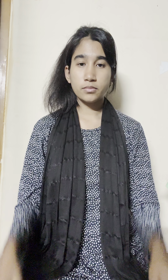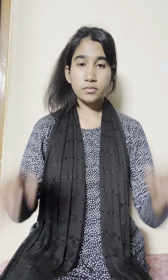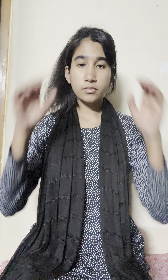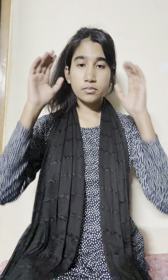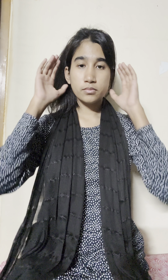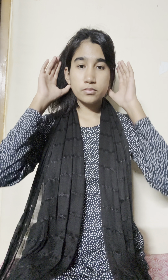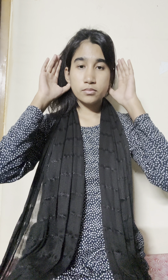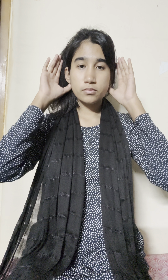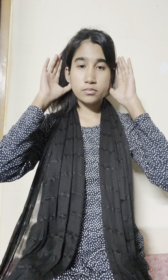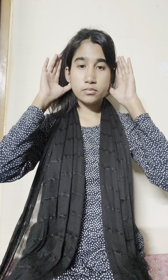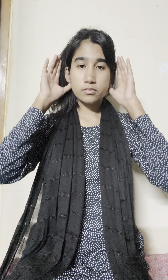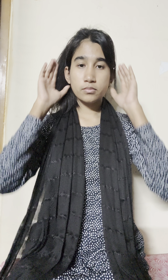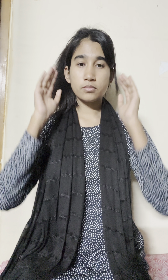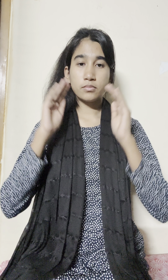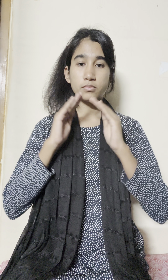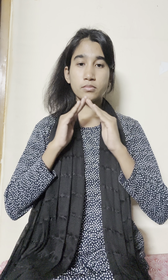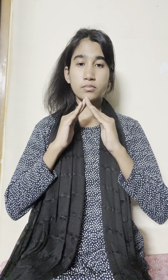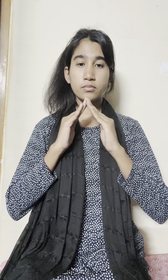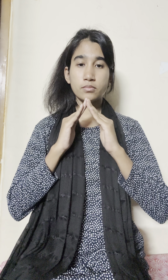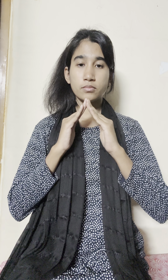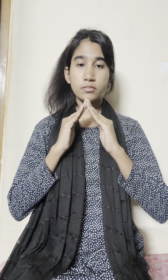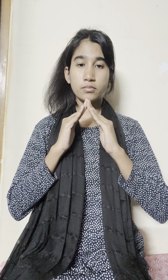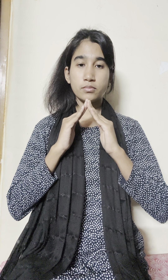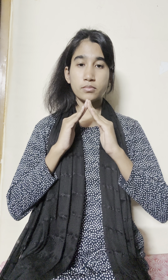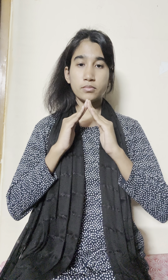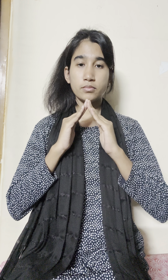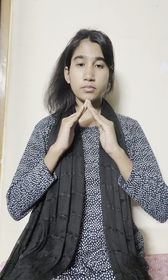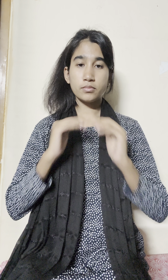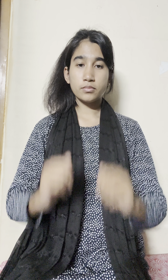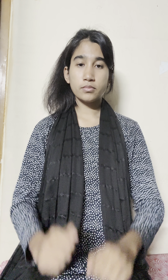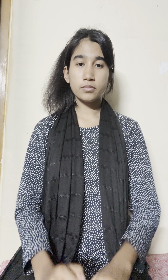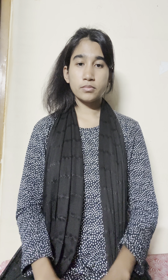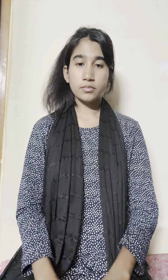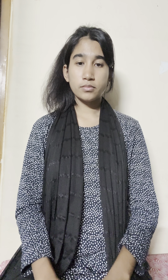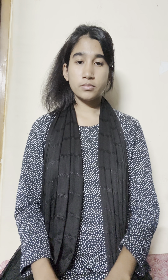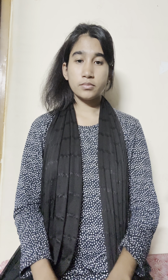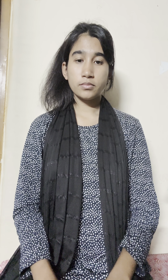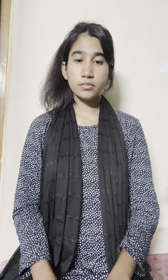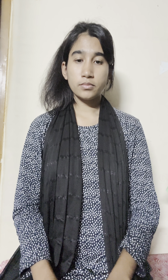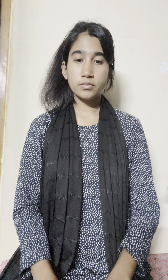মসজিদ